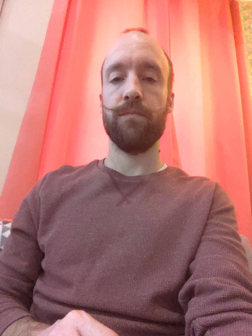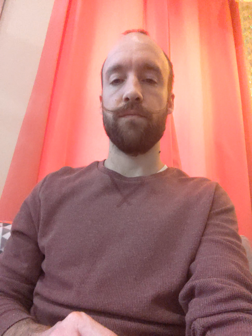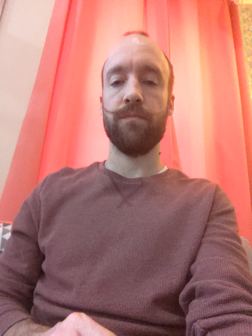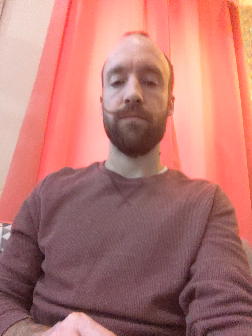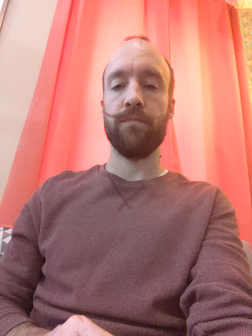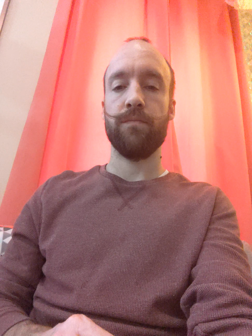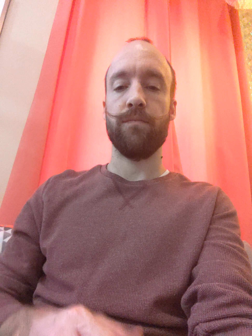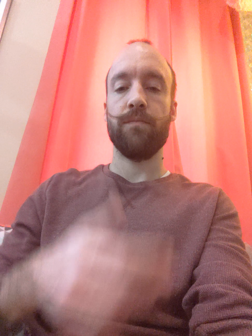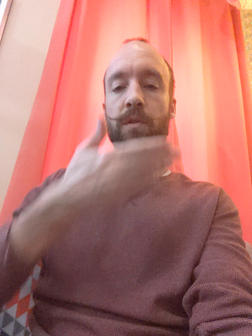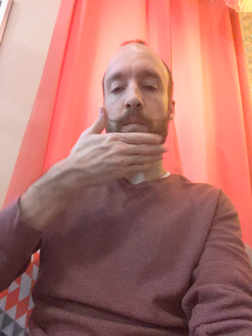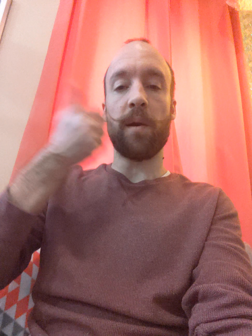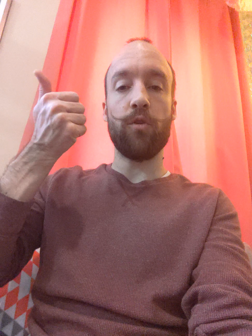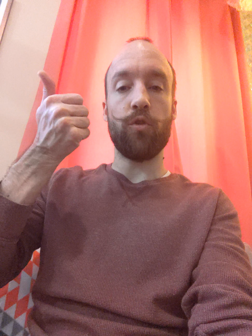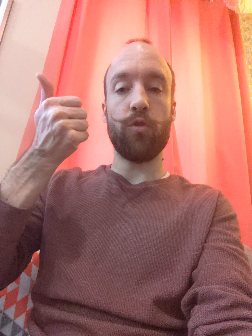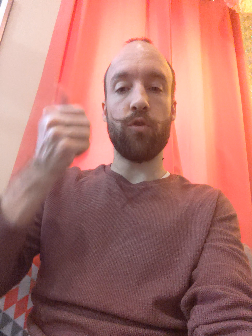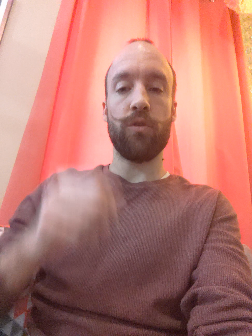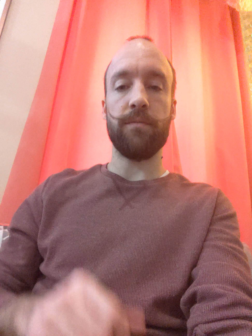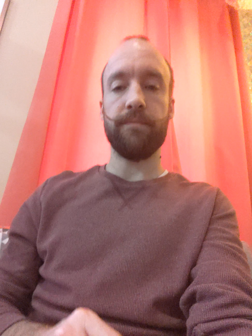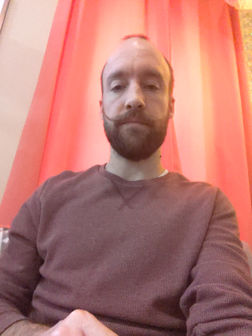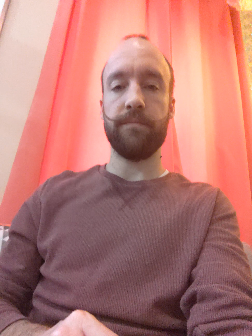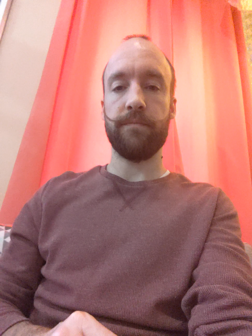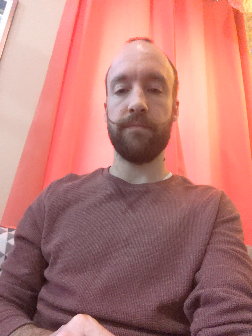better